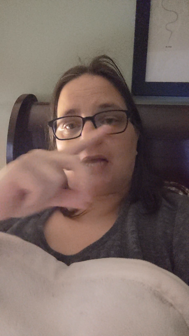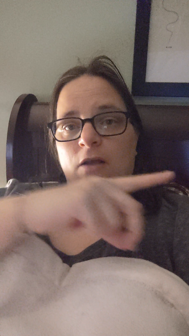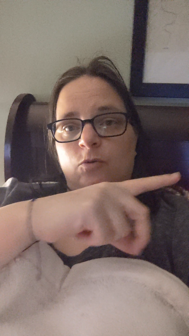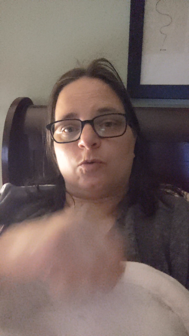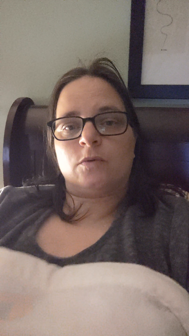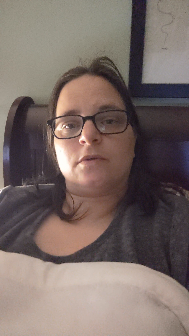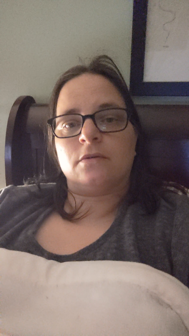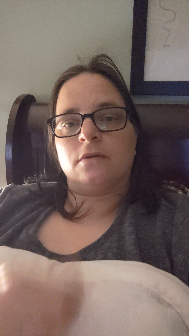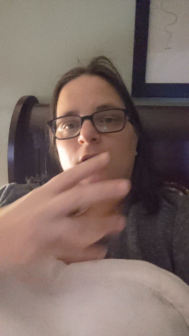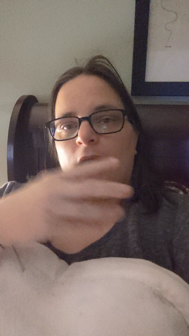and